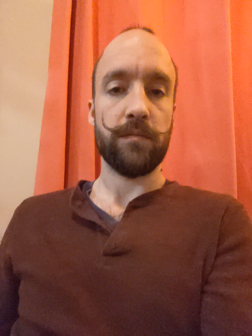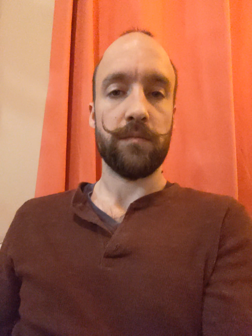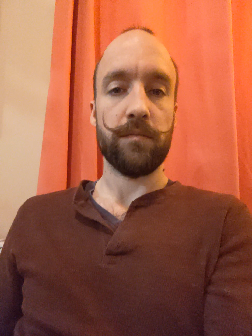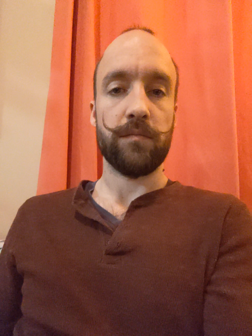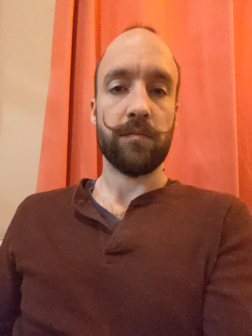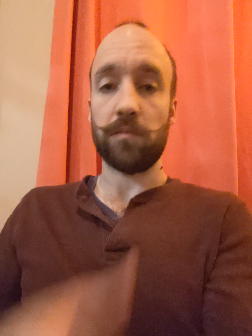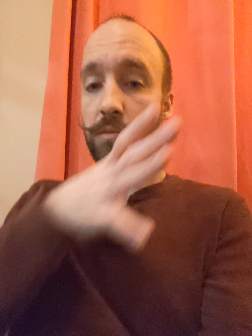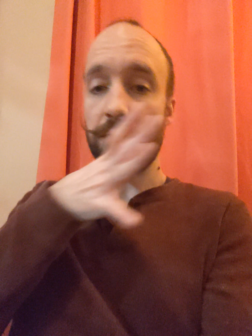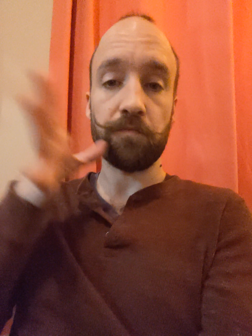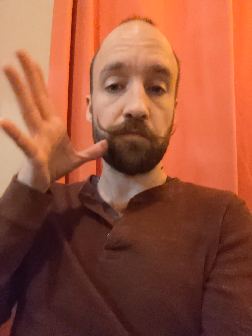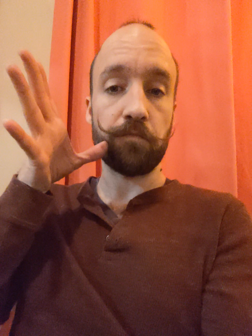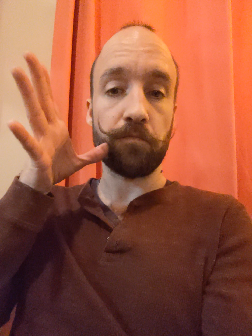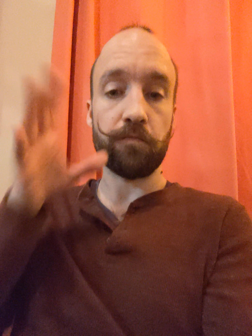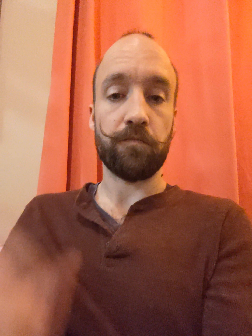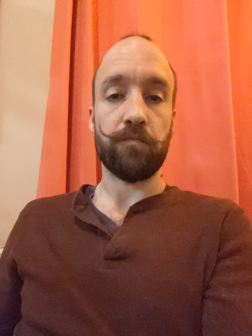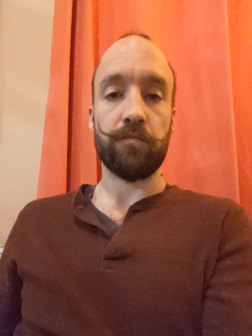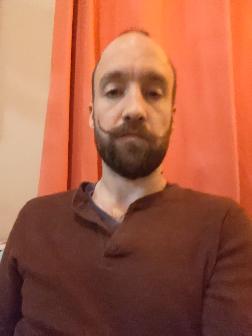farm